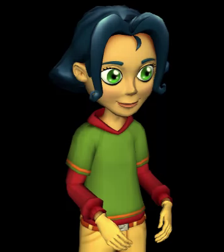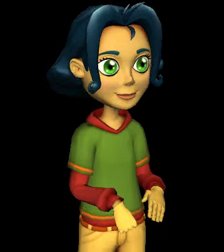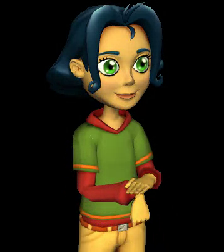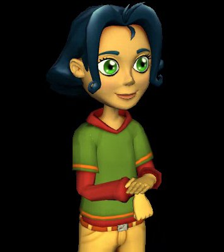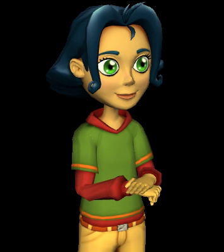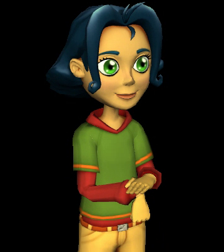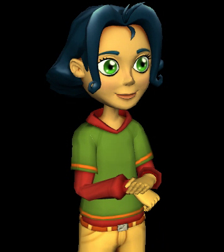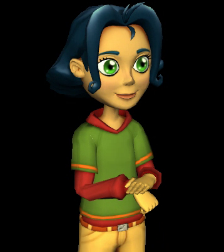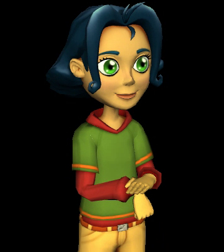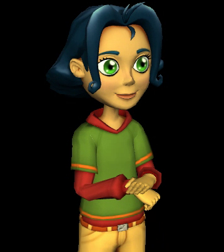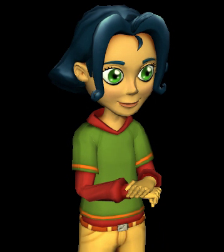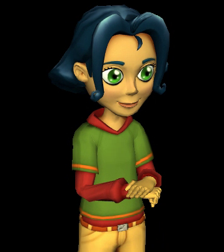كرة القدم